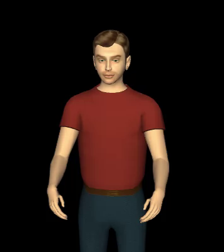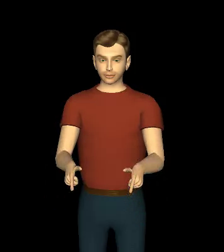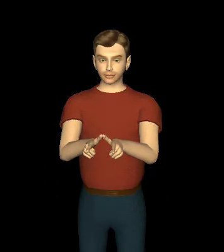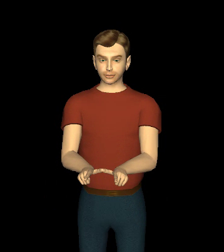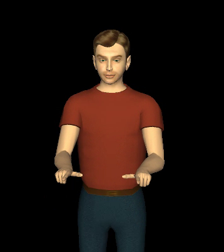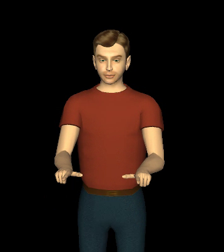لغة